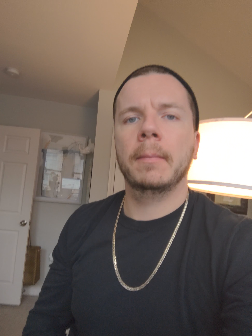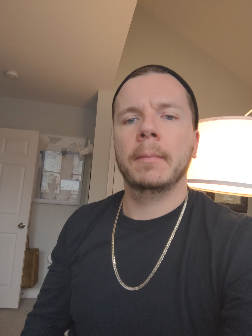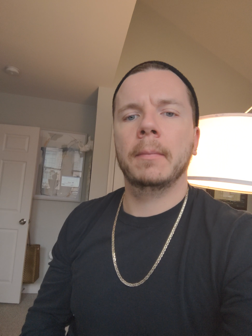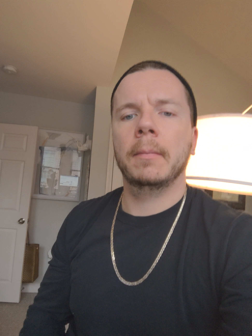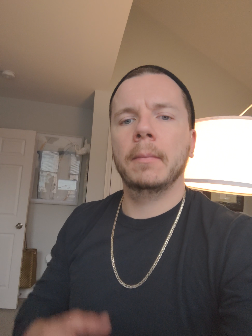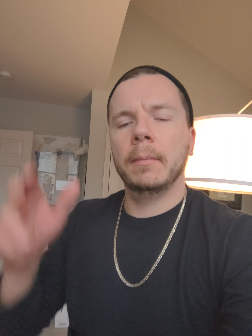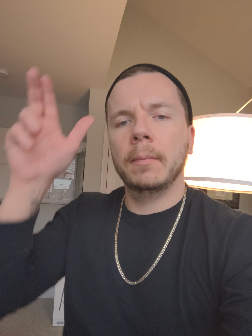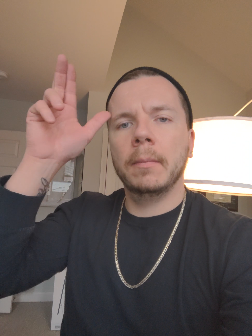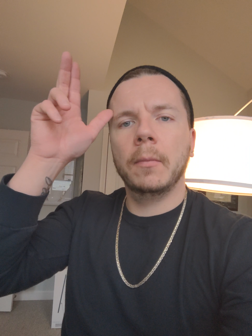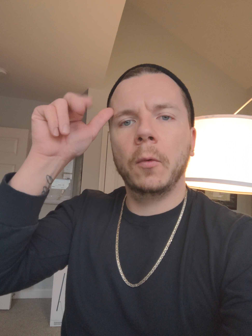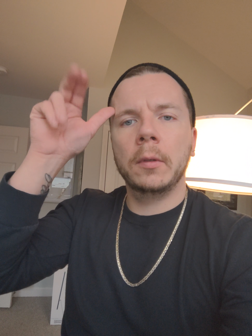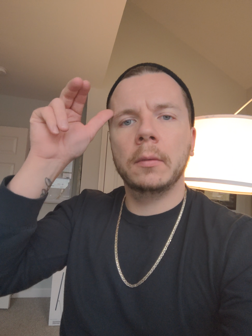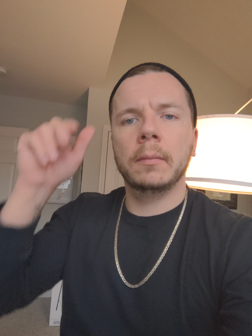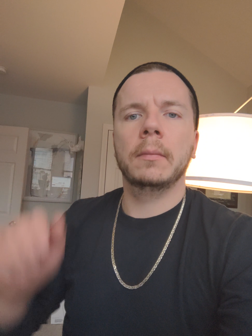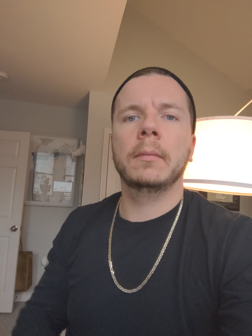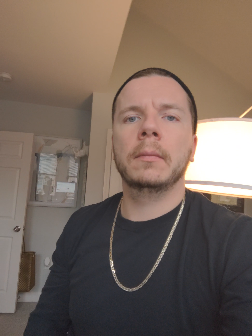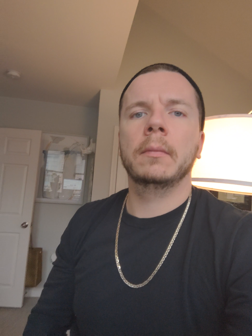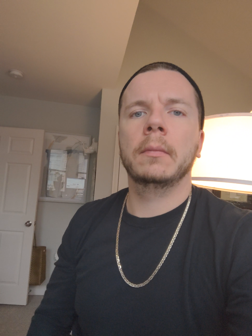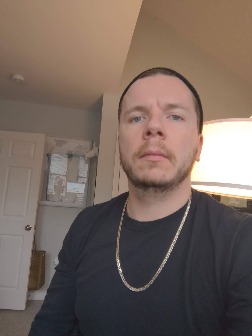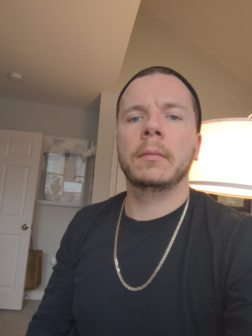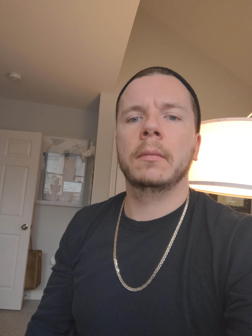horse